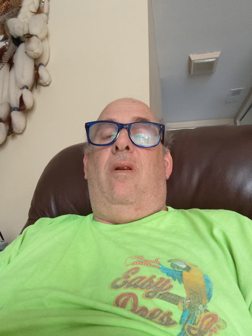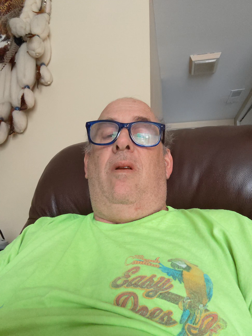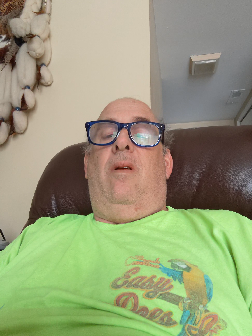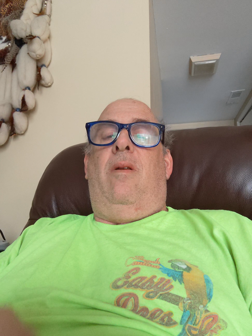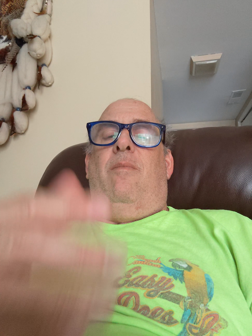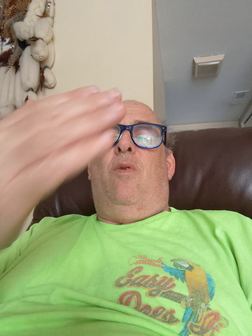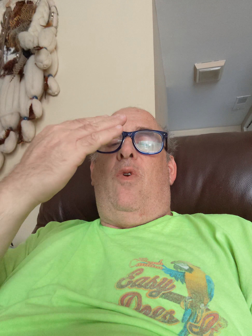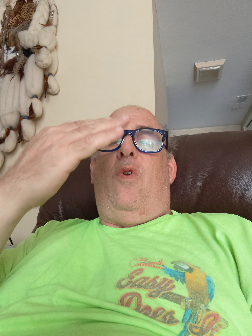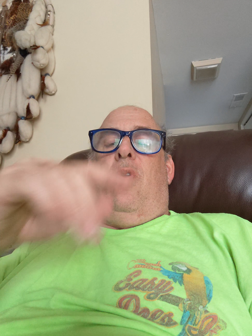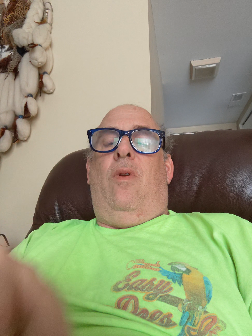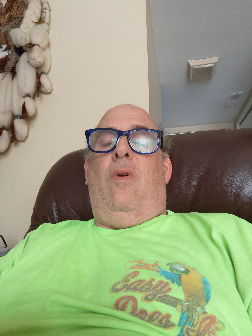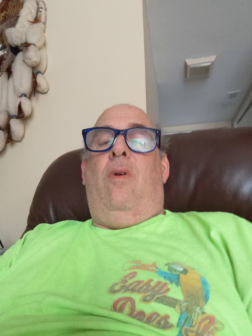morning